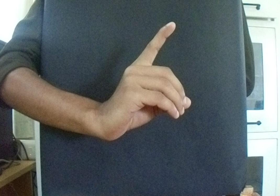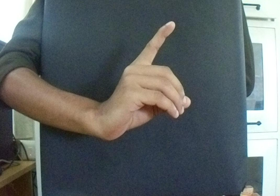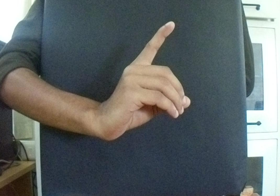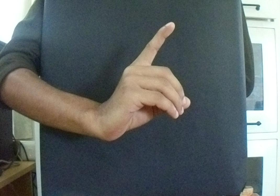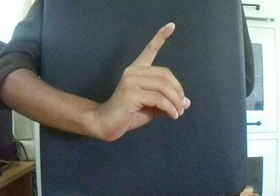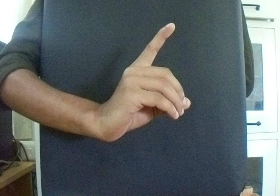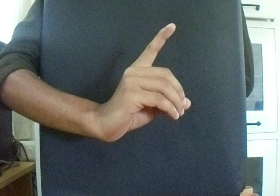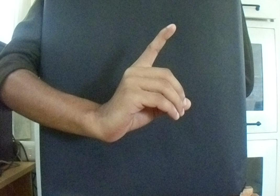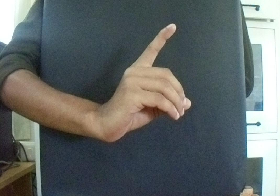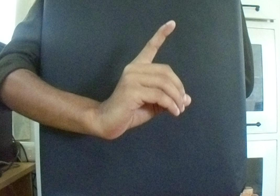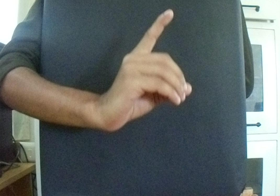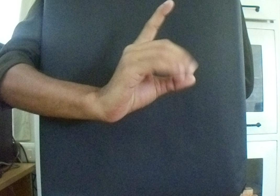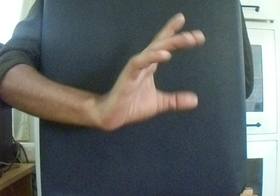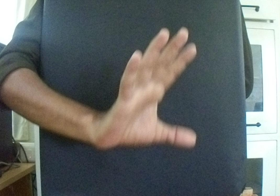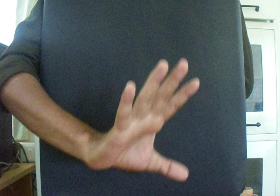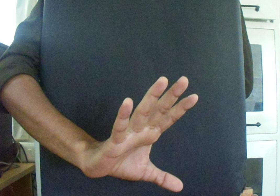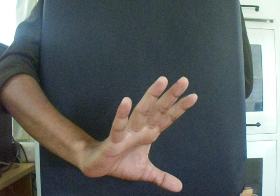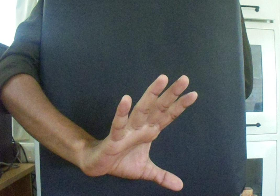hot